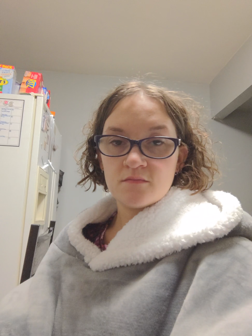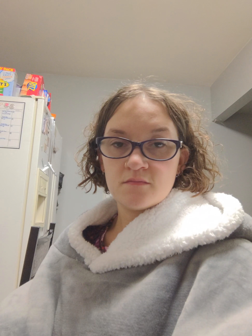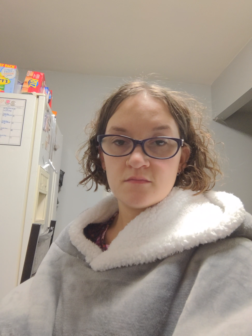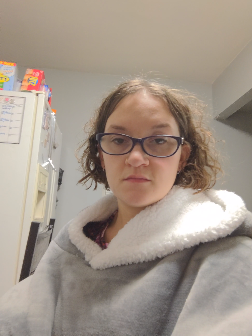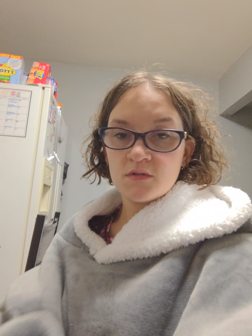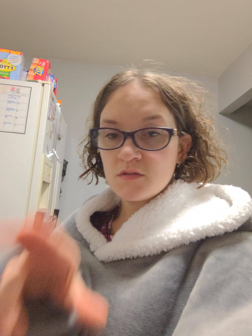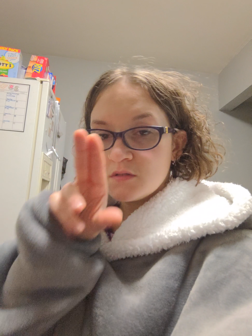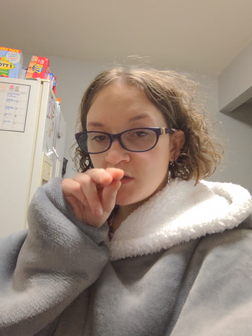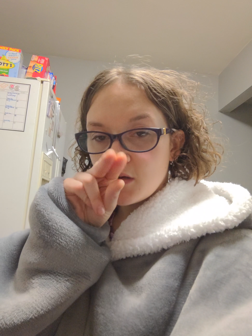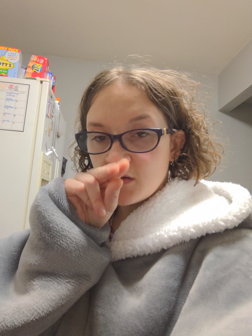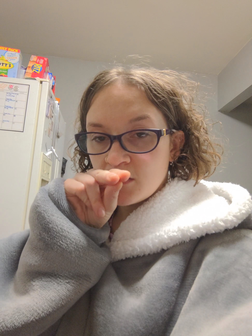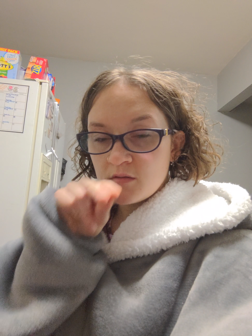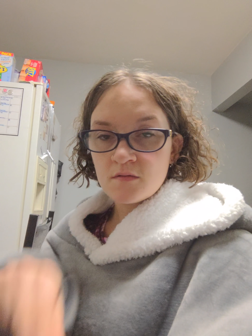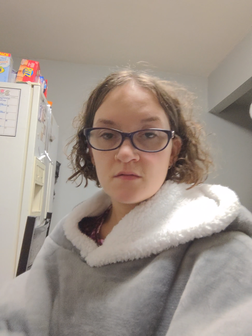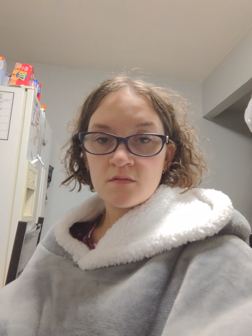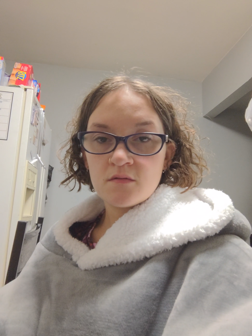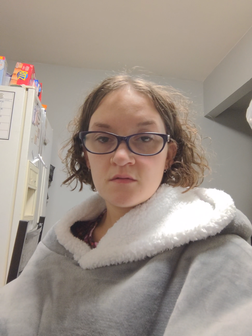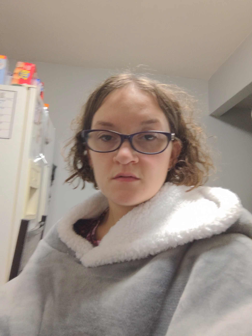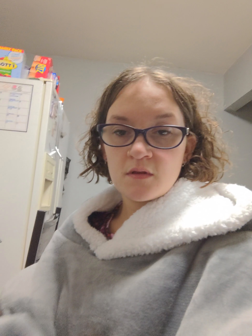duck